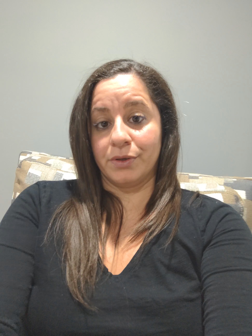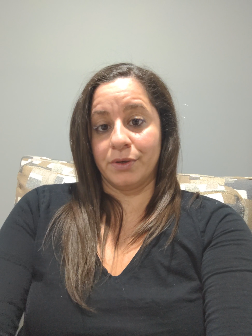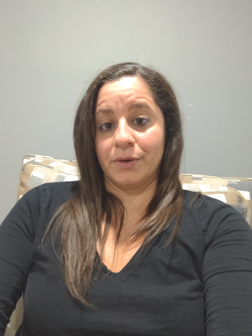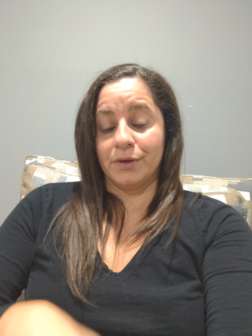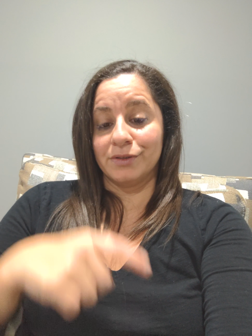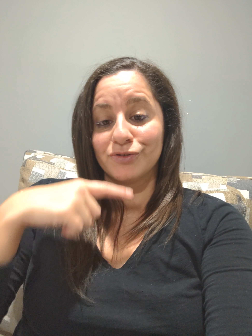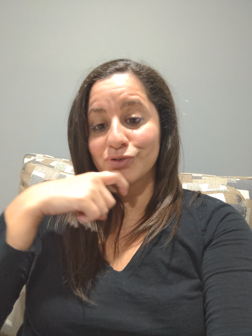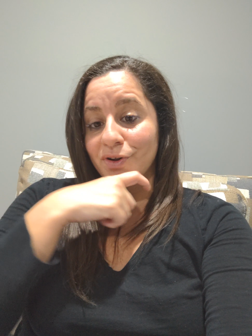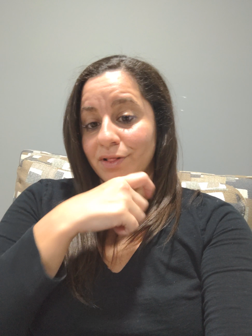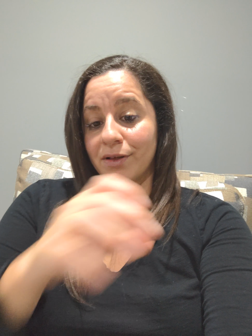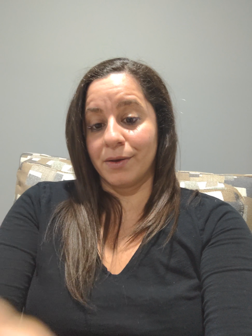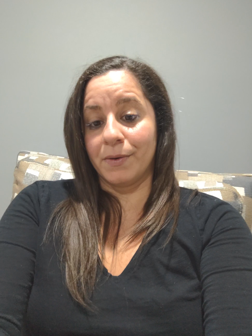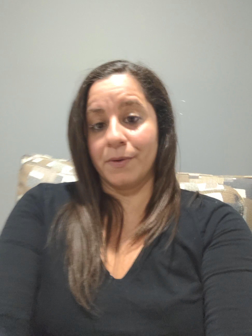cereal